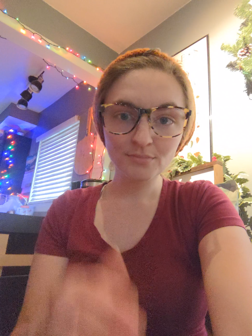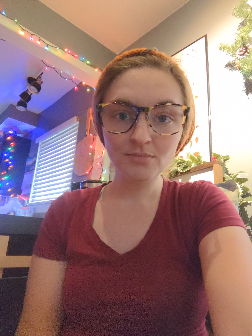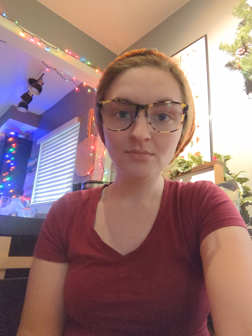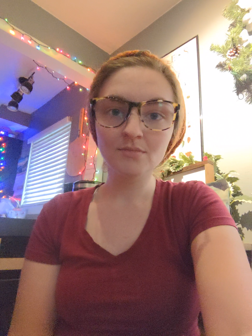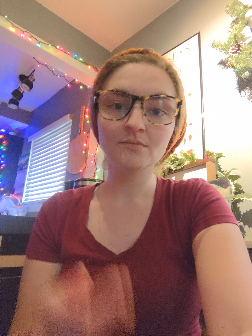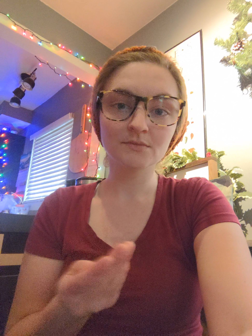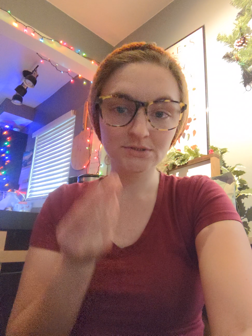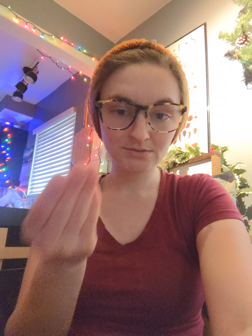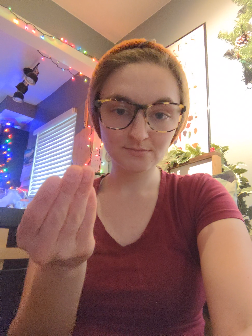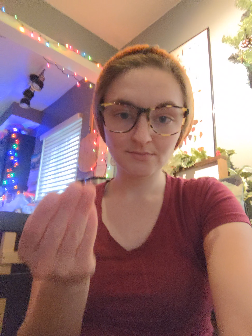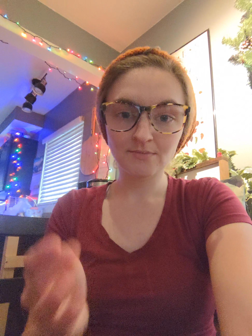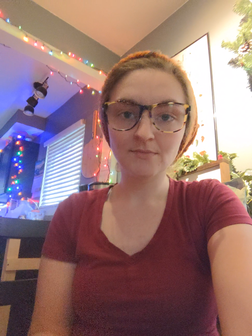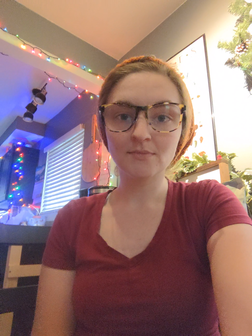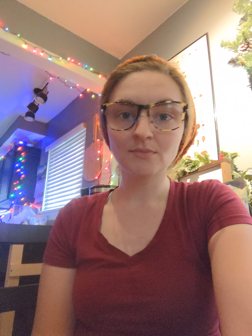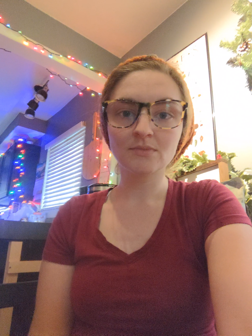give